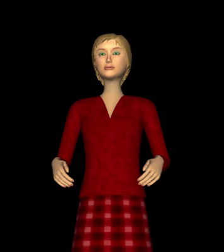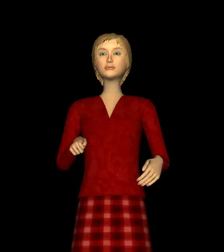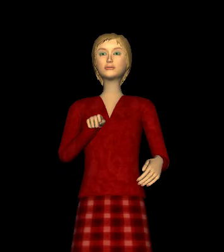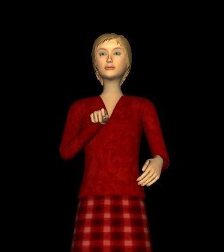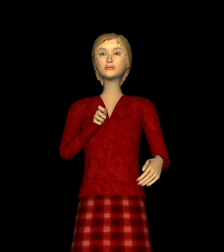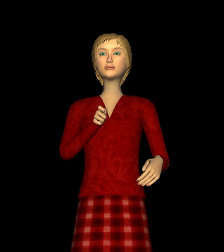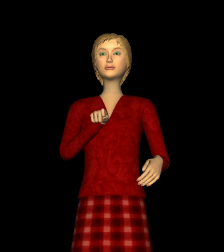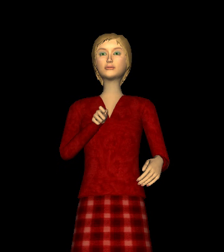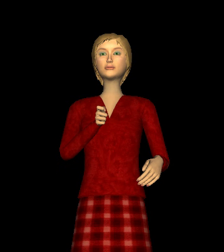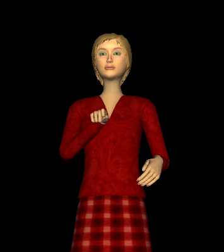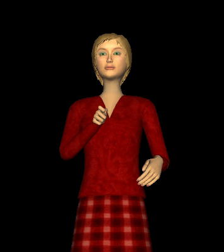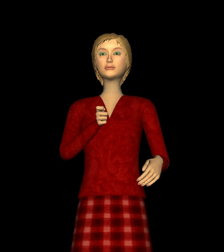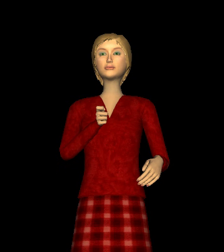مفتاح